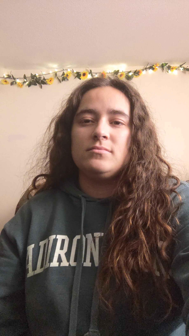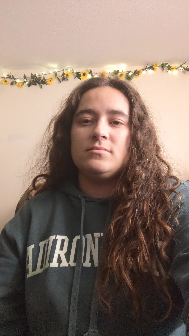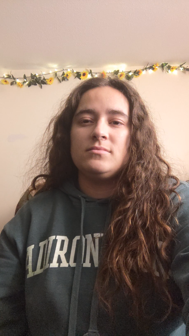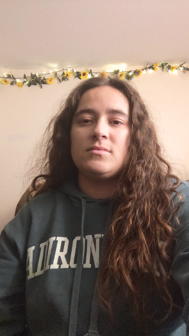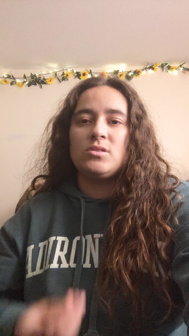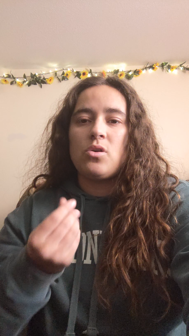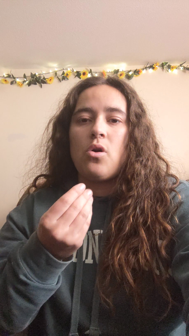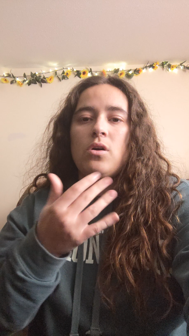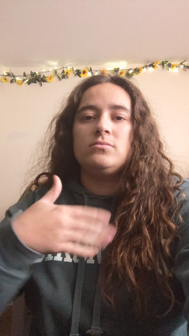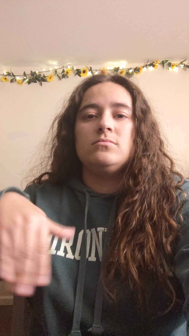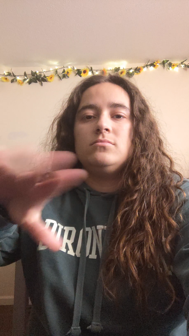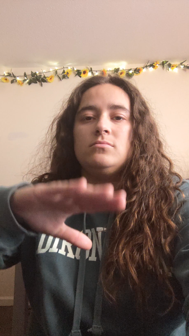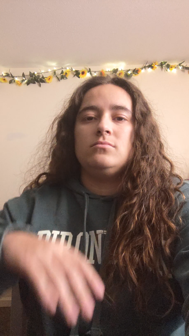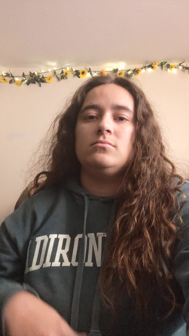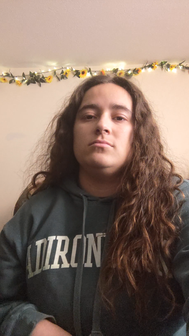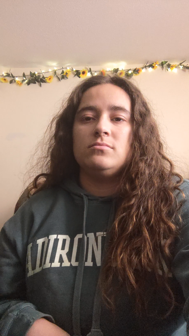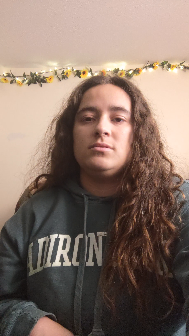garden